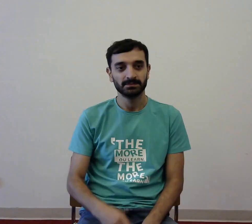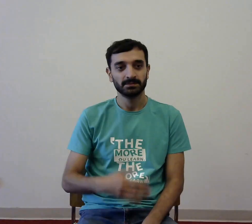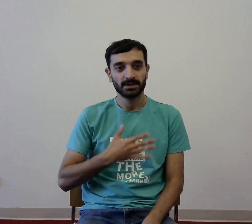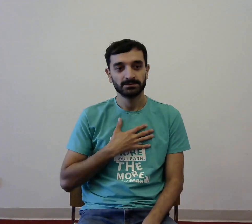mən